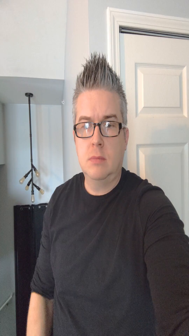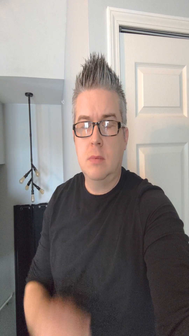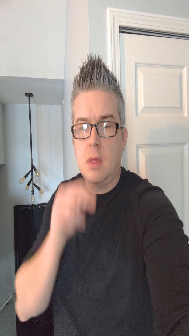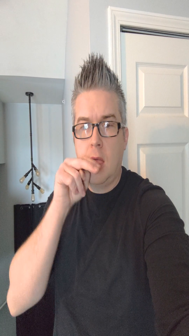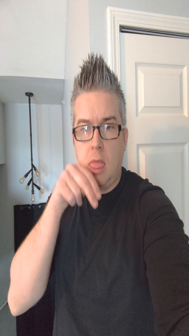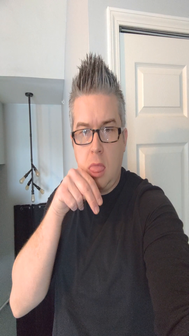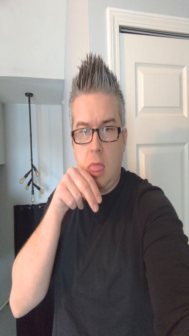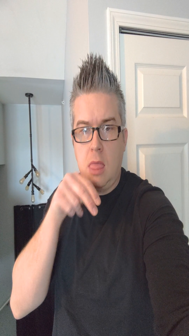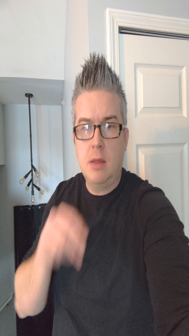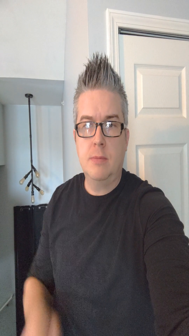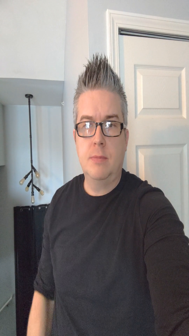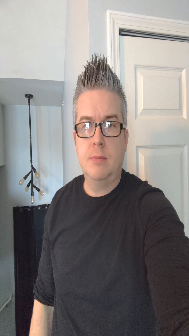tongue